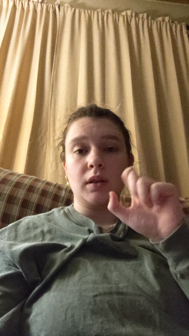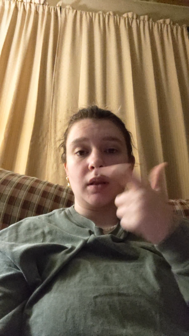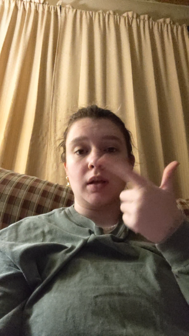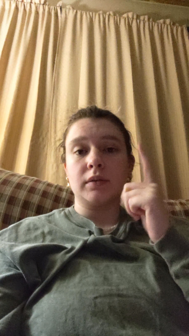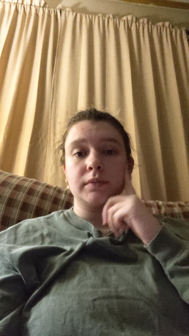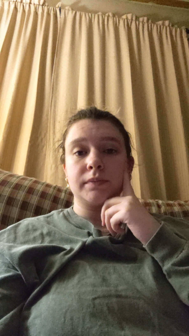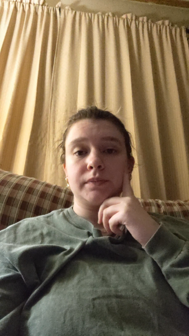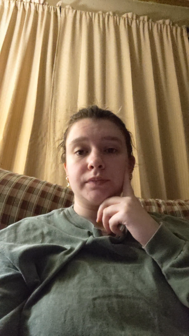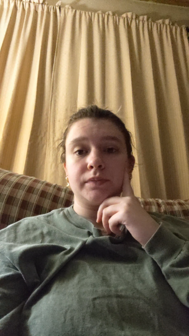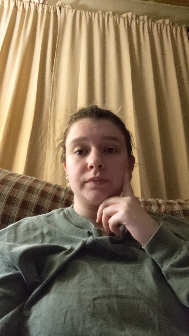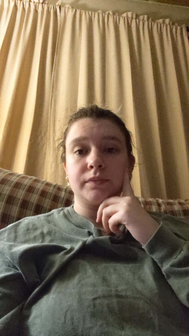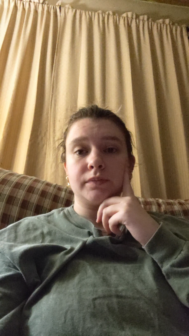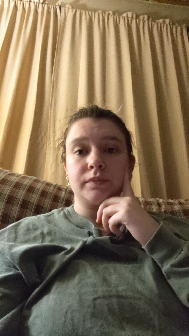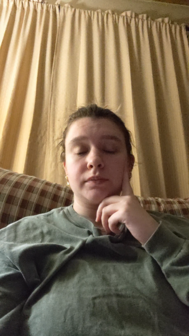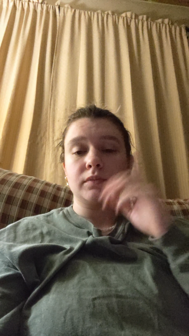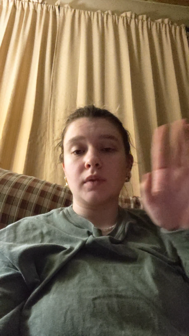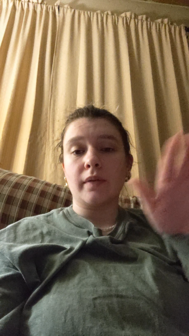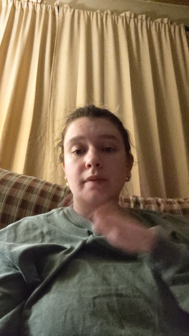full